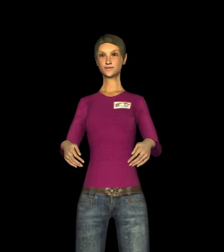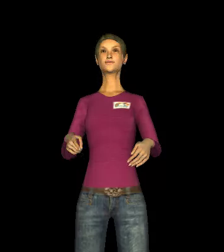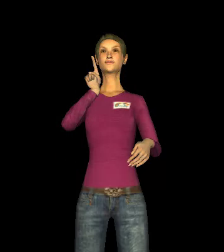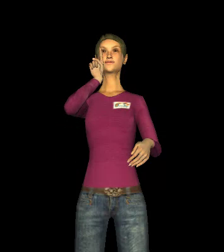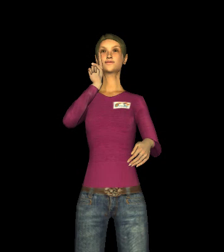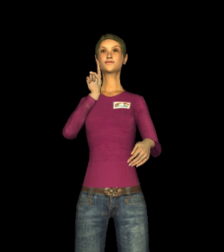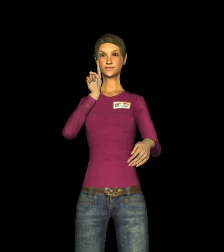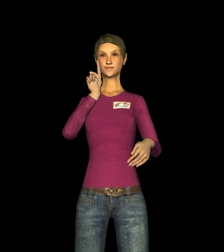امرأة